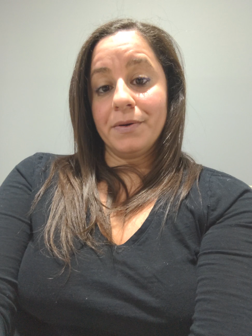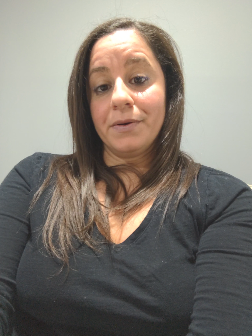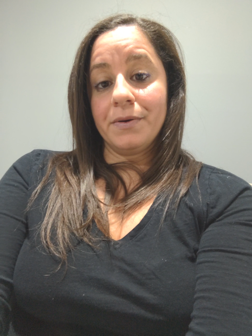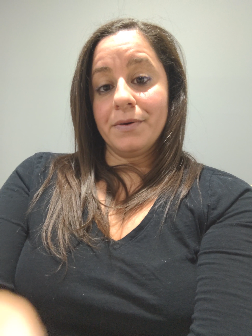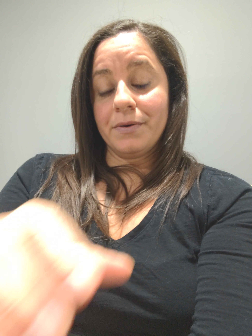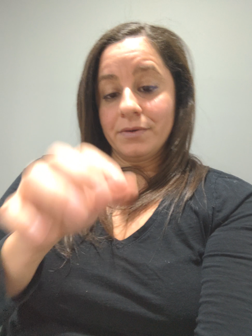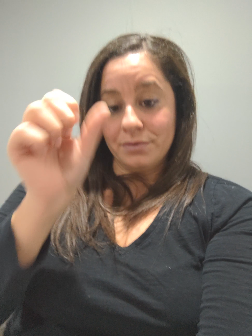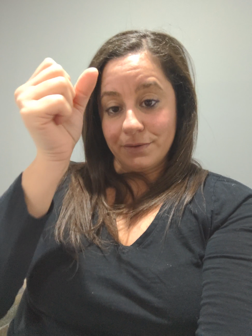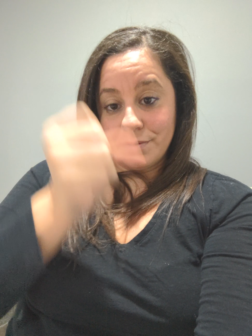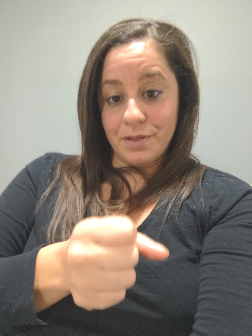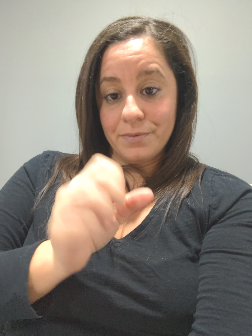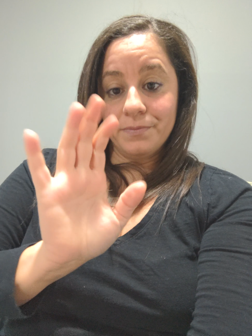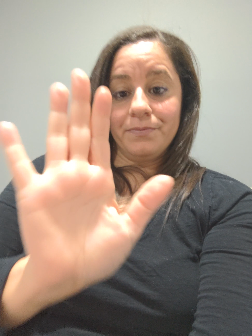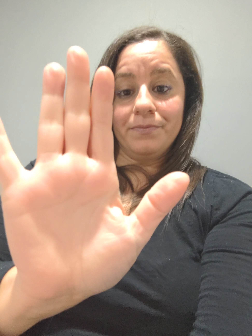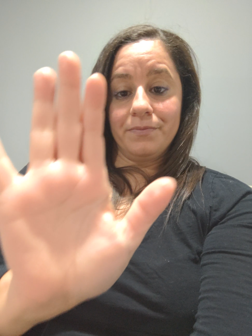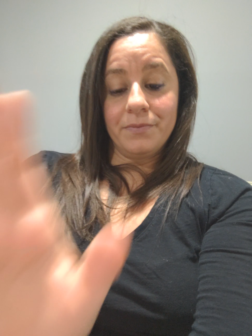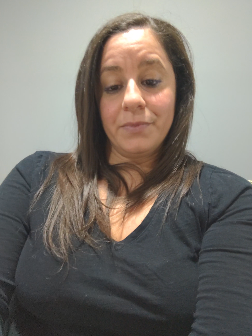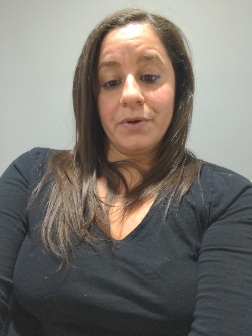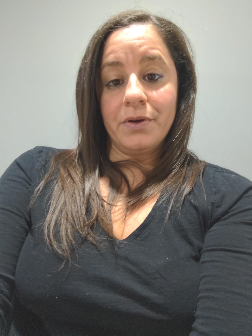mitten